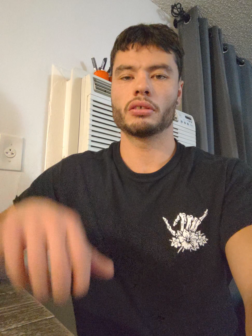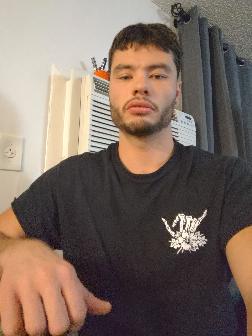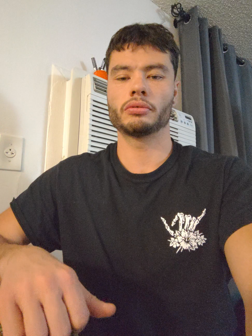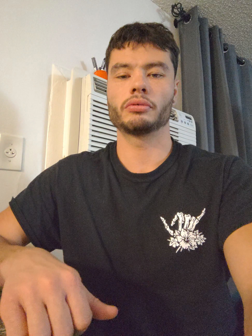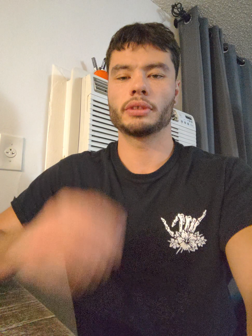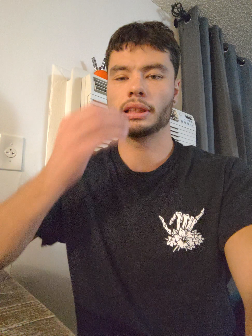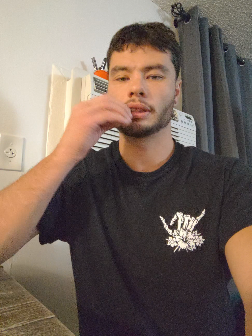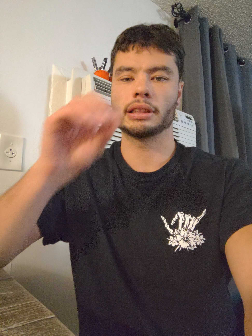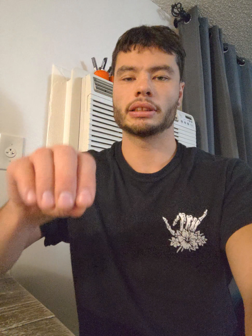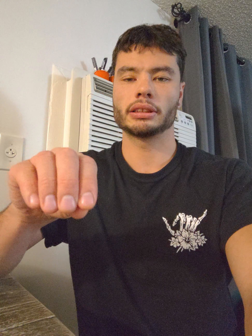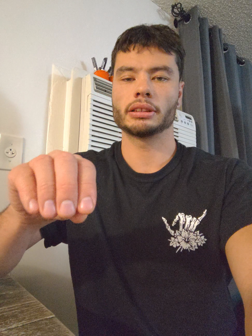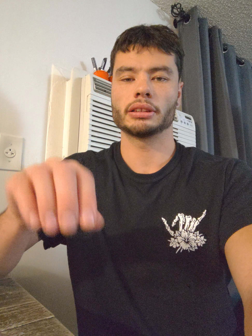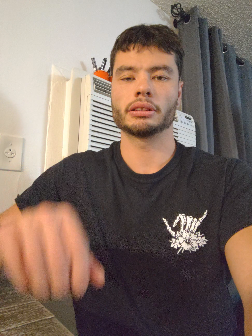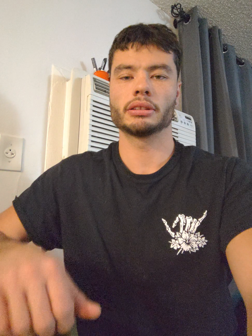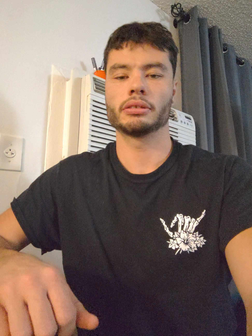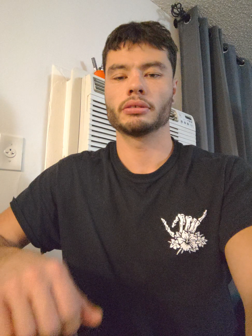kiss